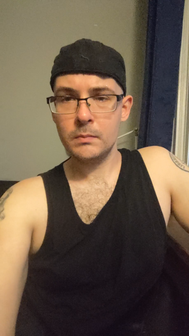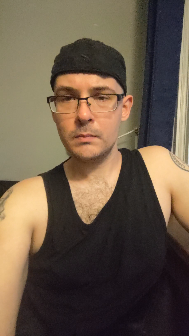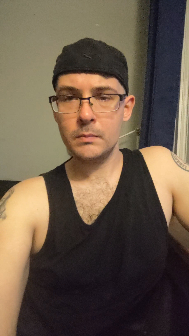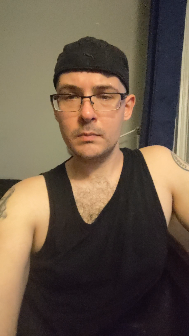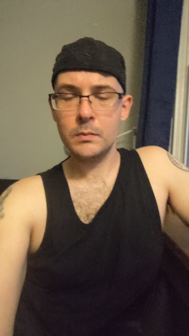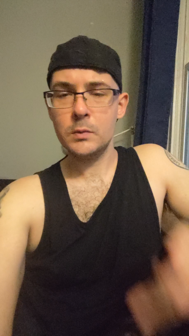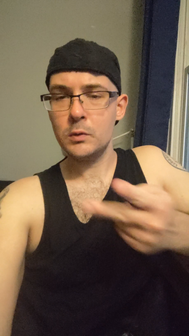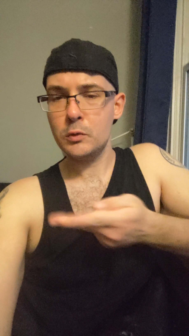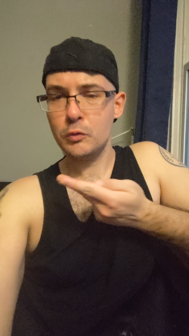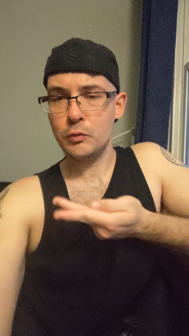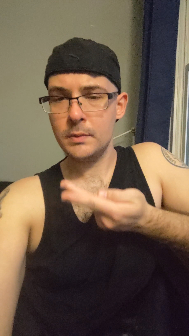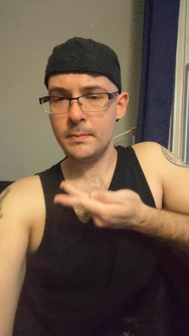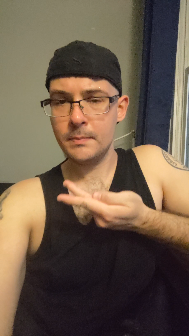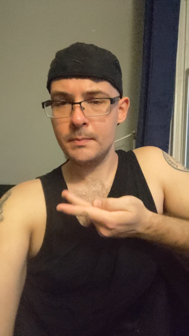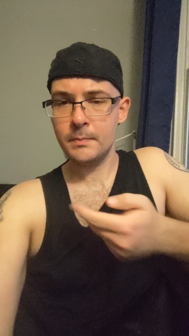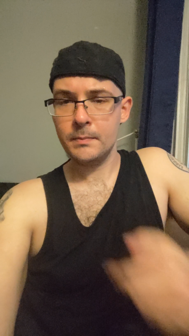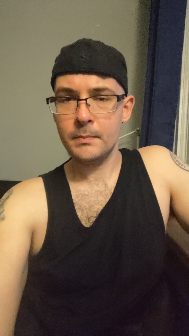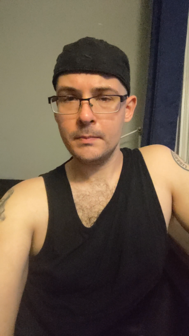sheep